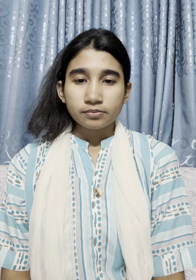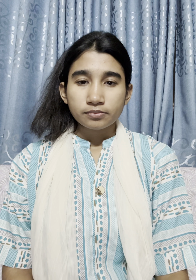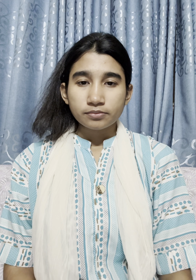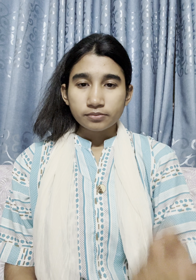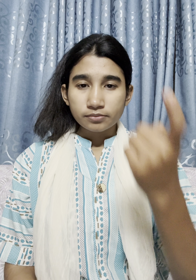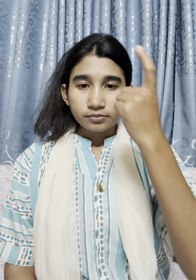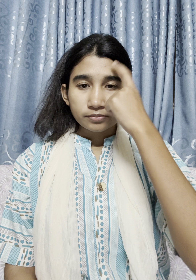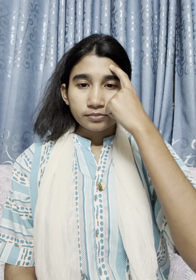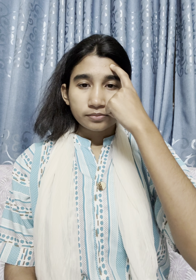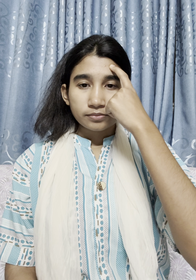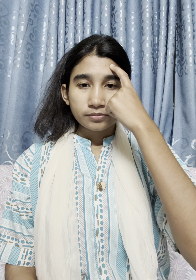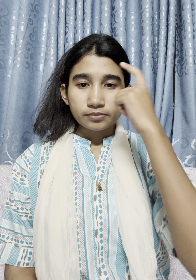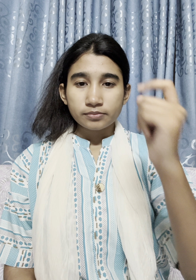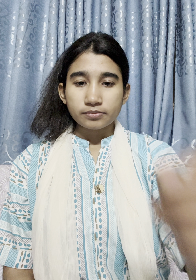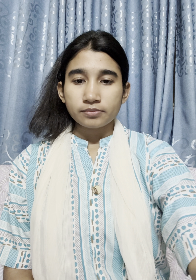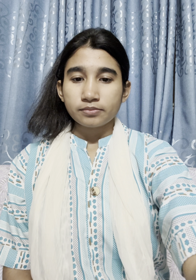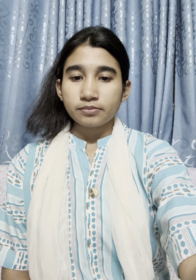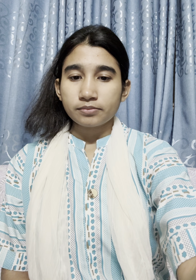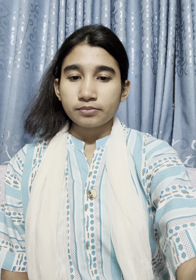জানা